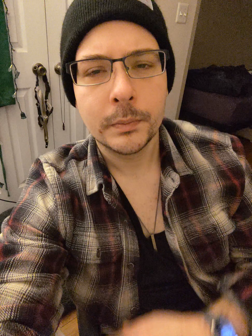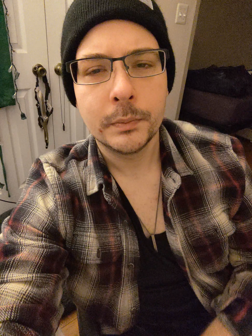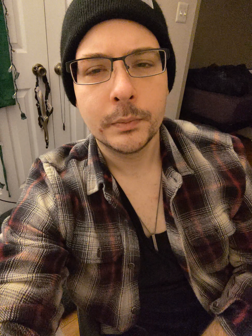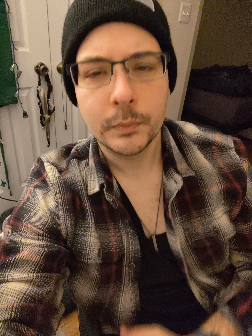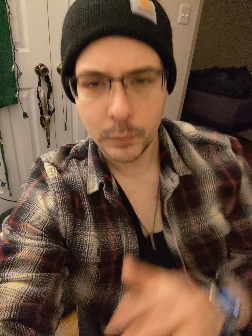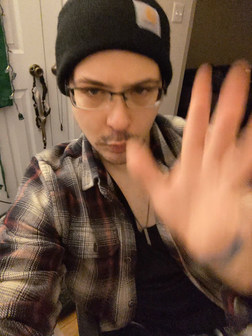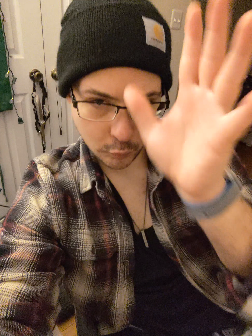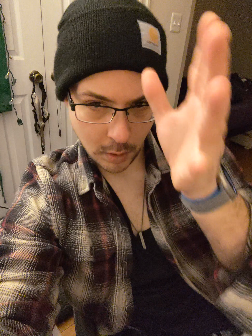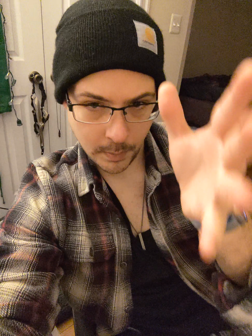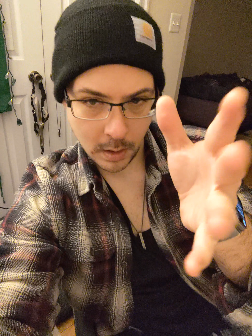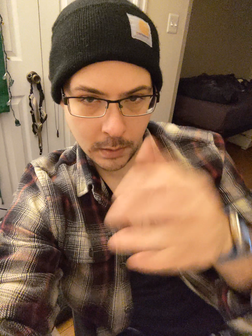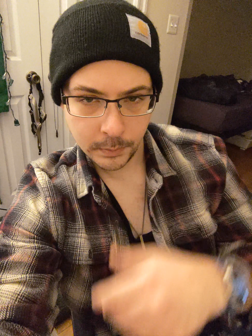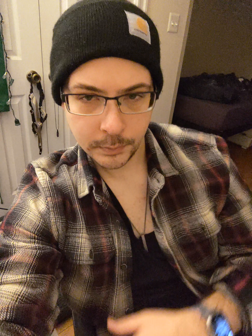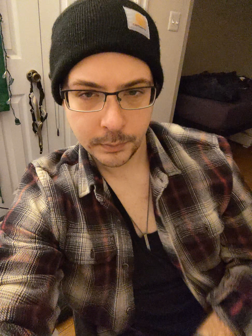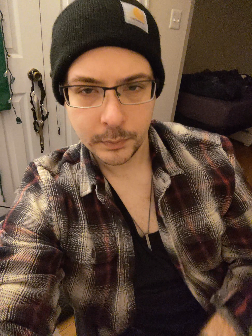grandpa